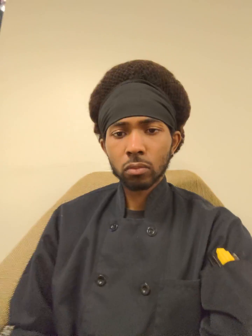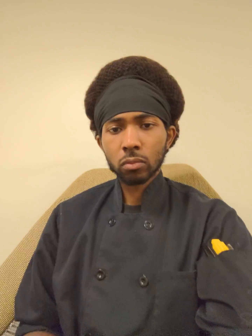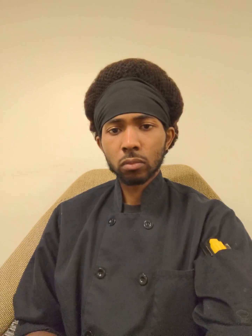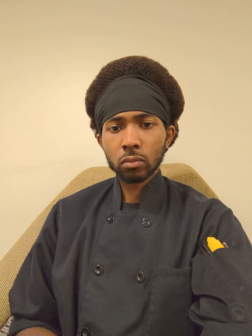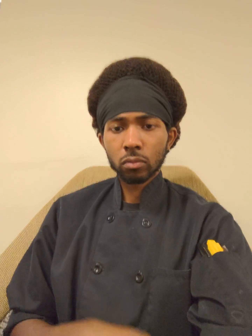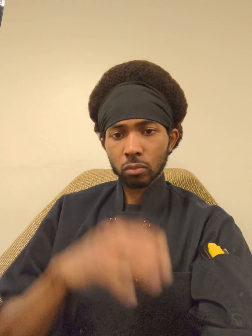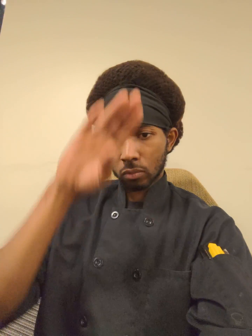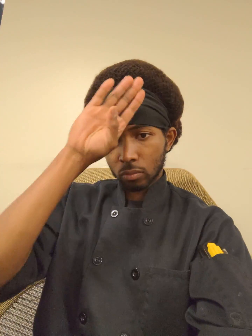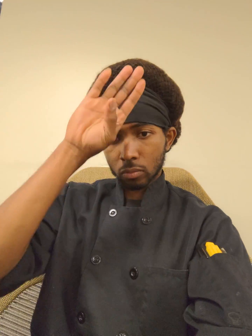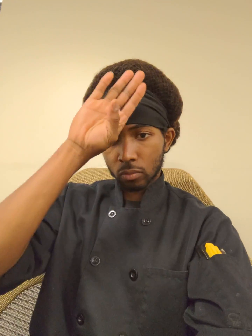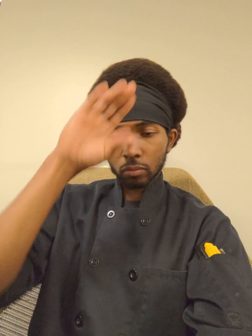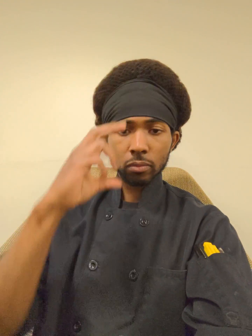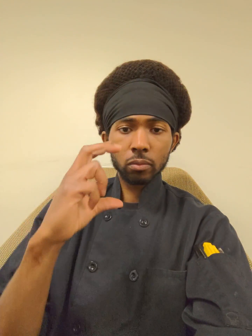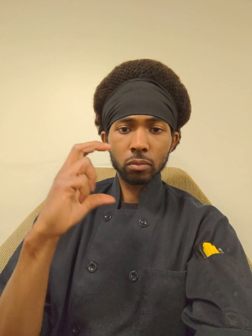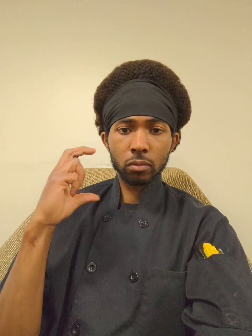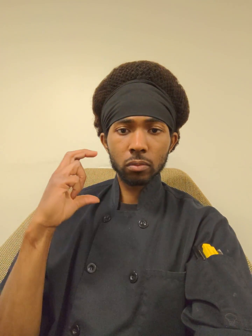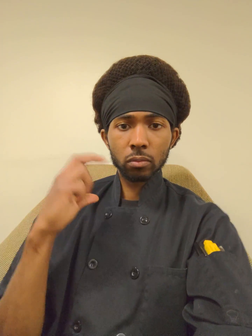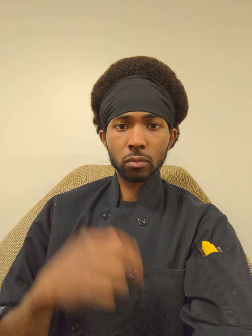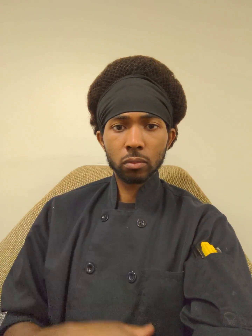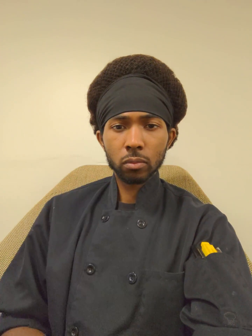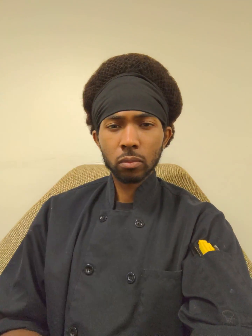fire truck